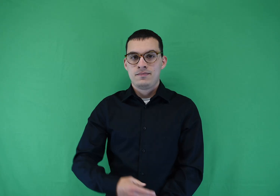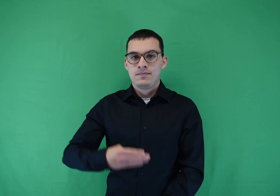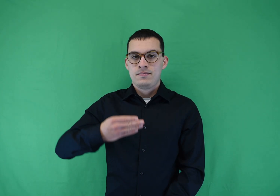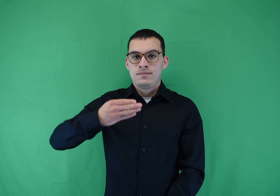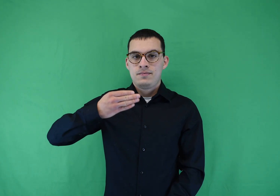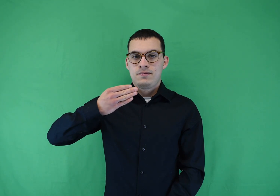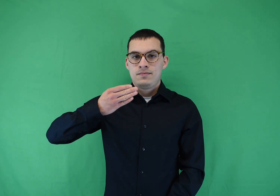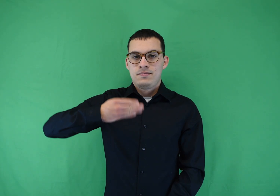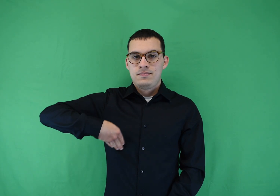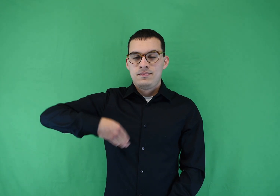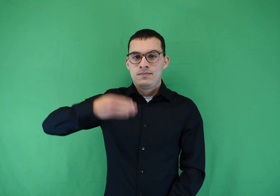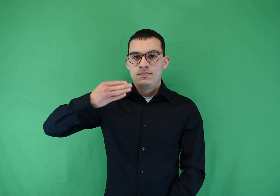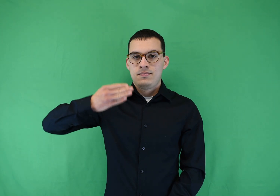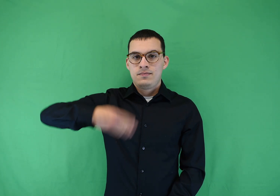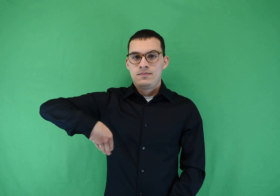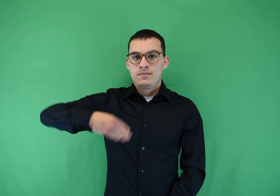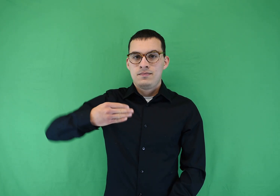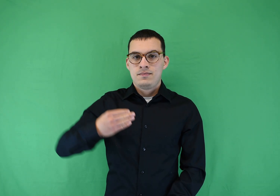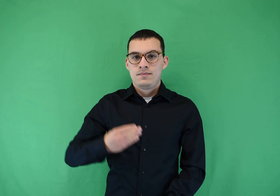baño